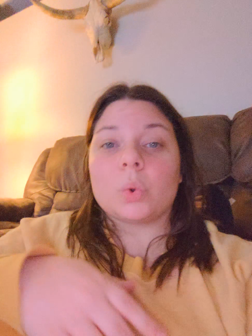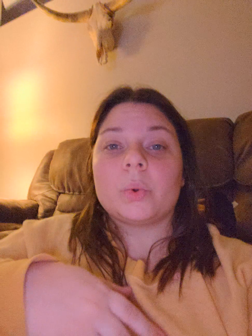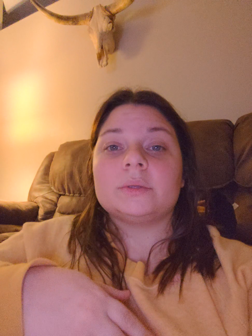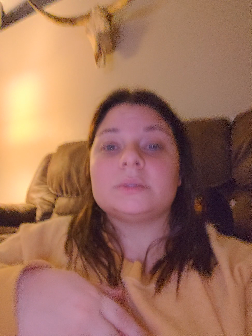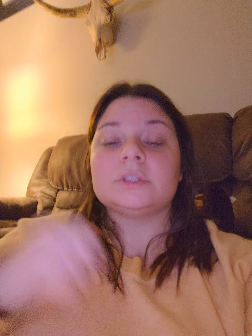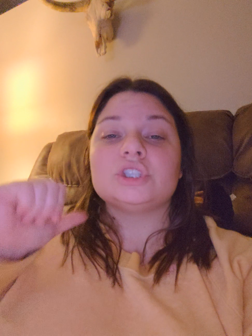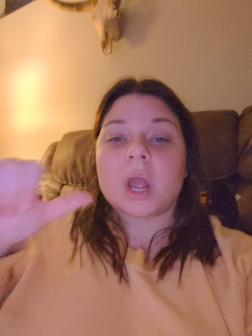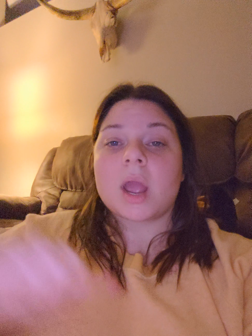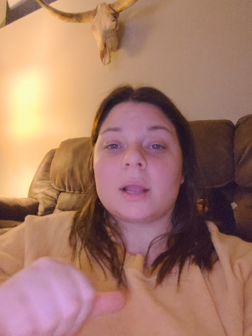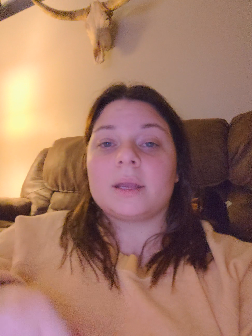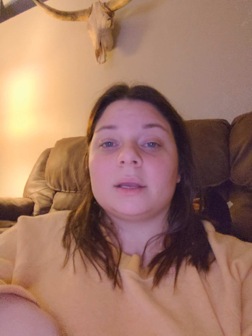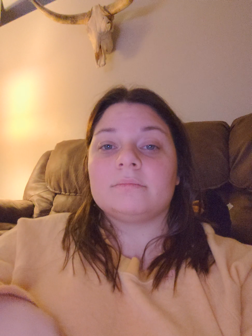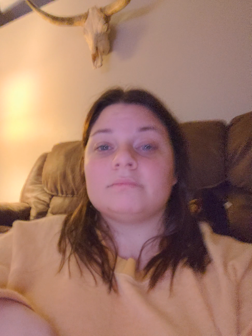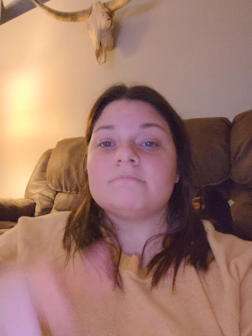jacket